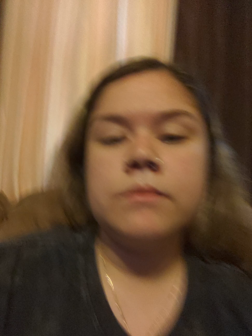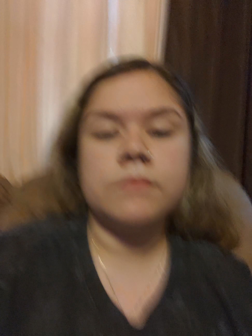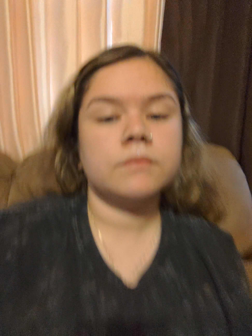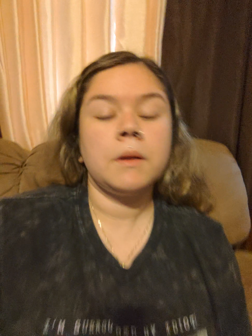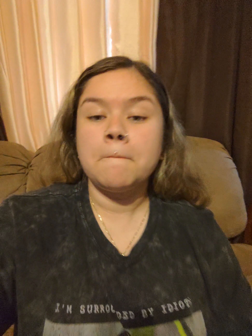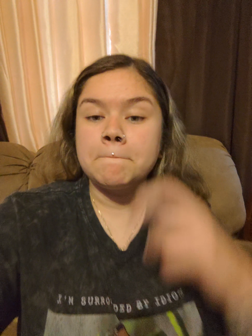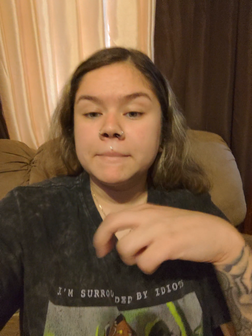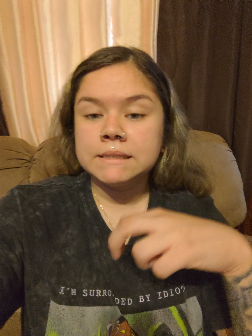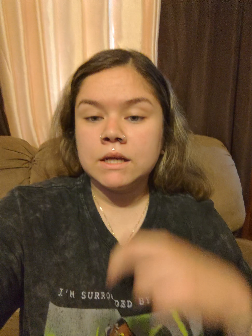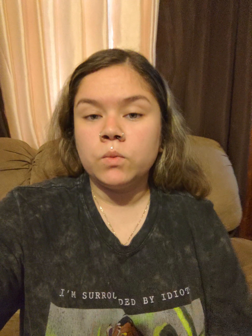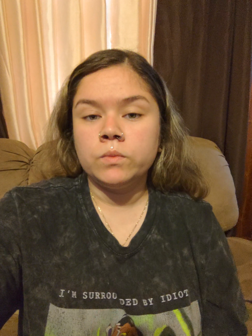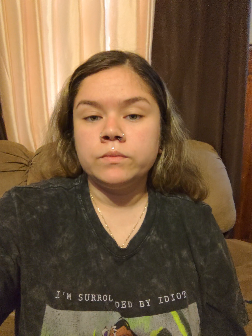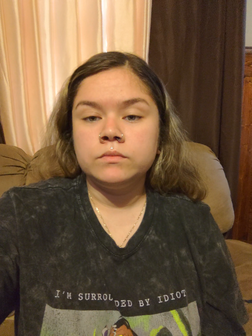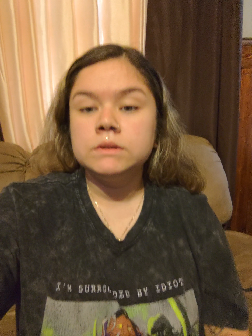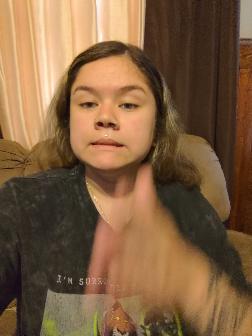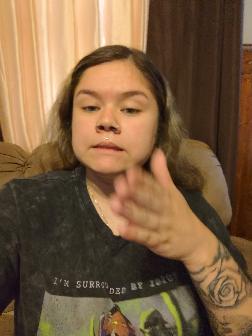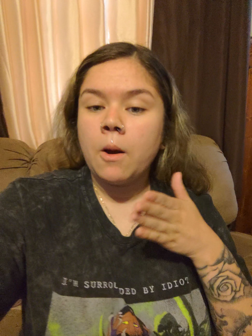potato